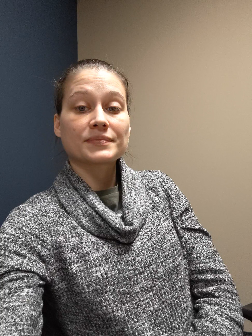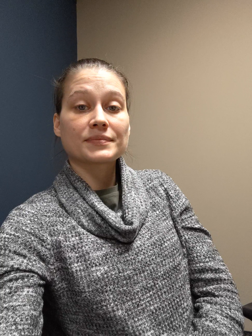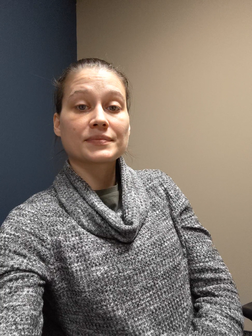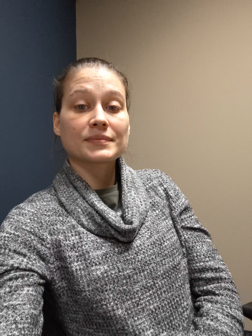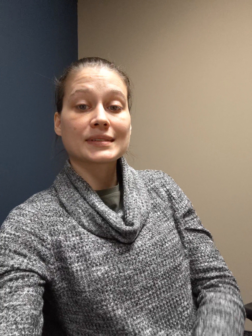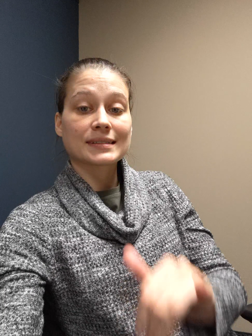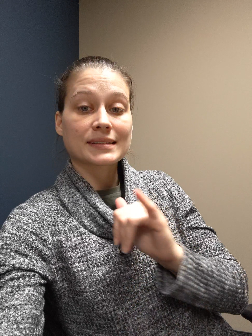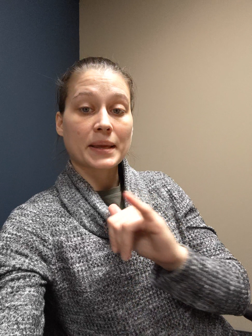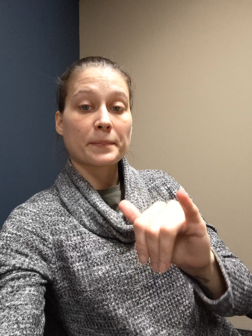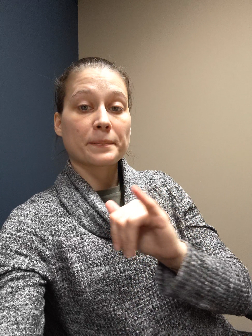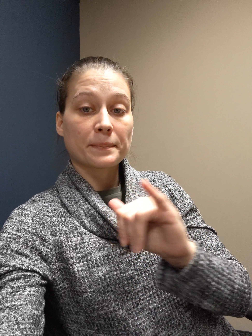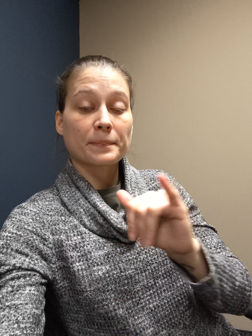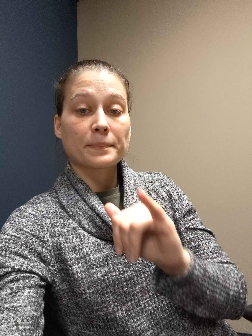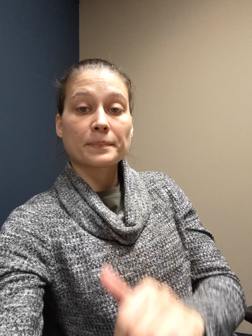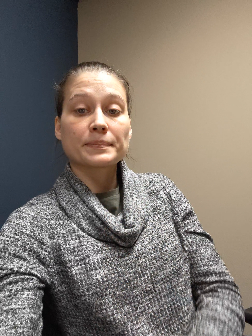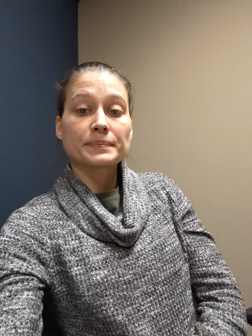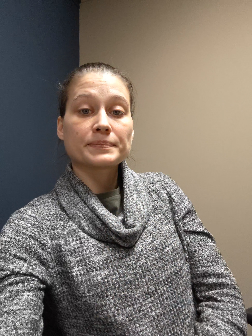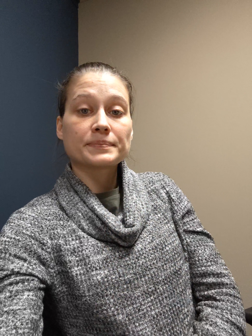same